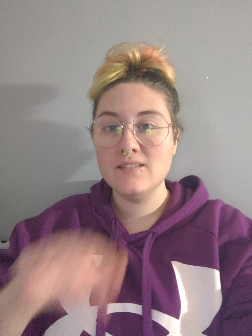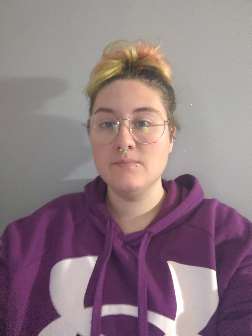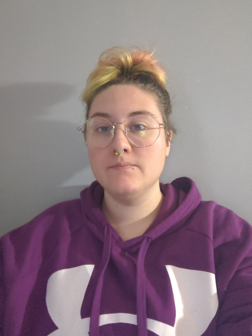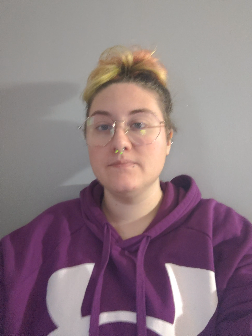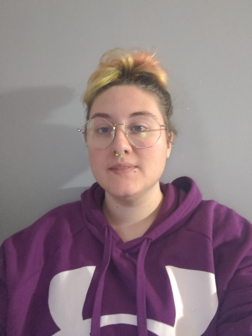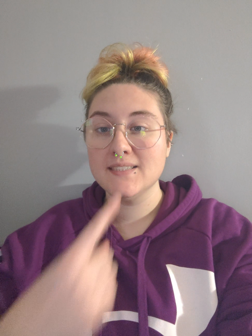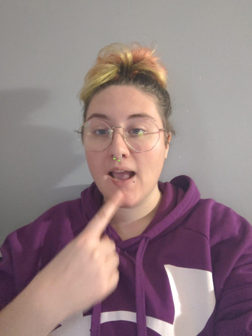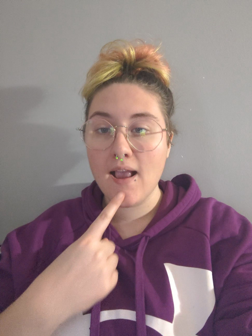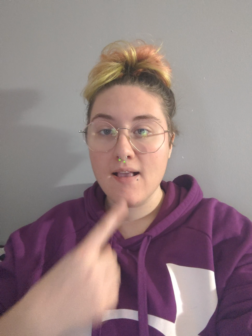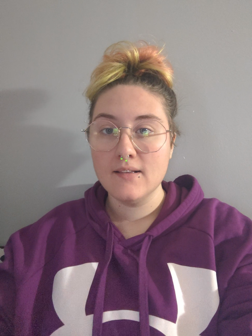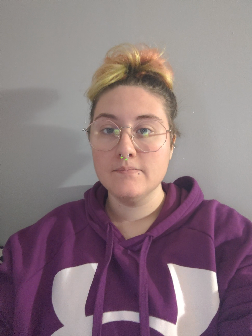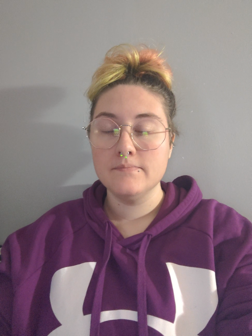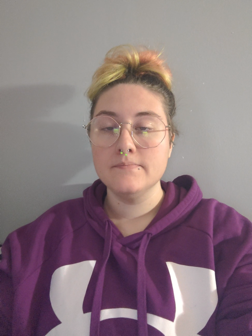say